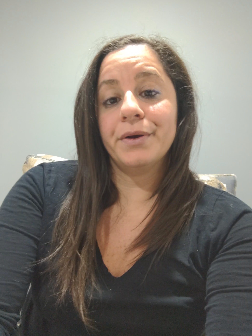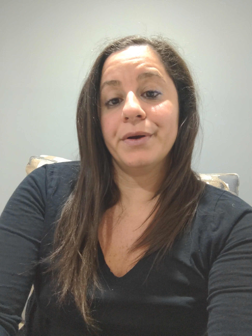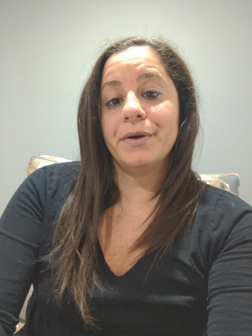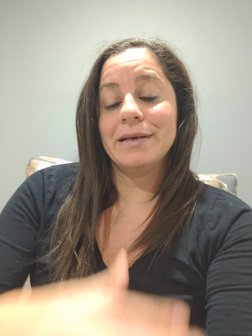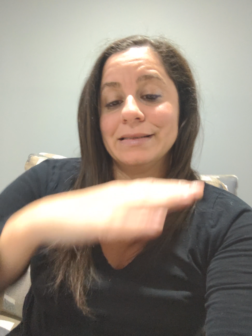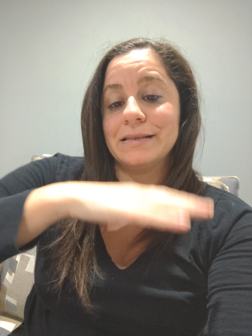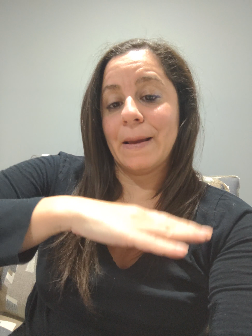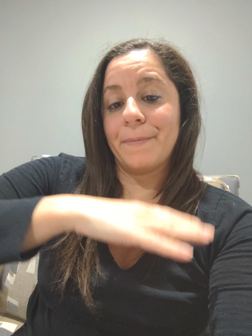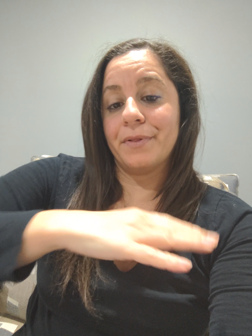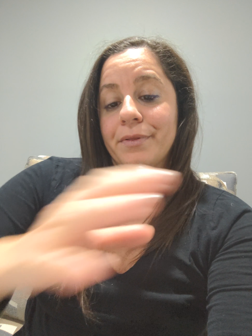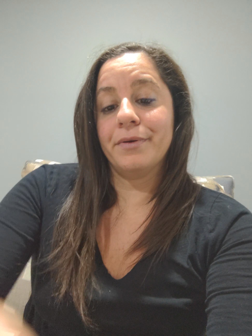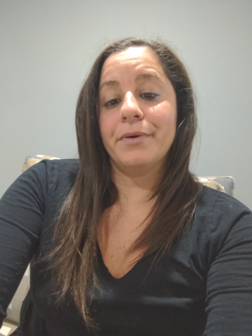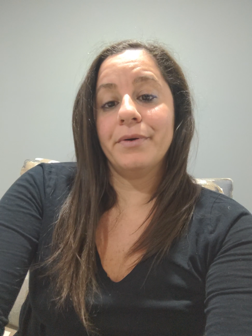table